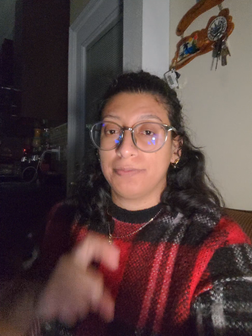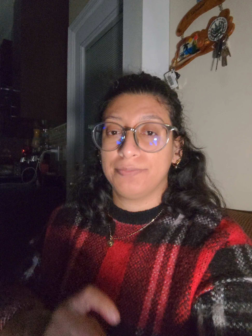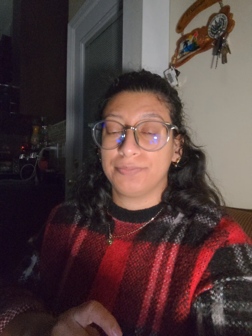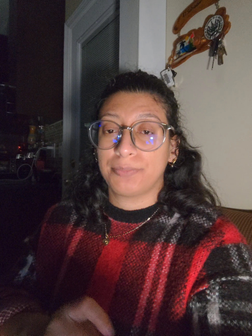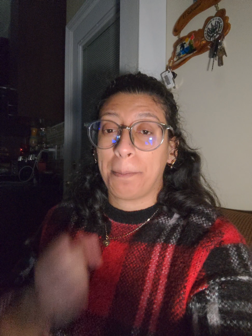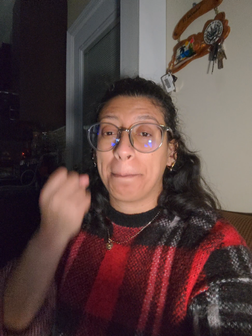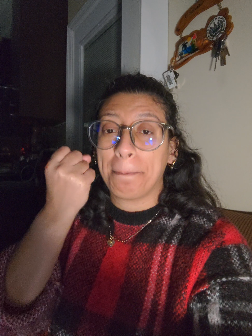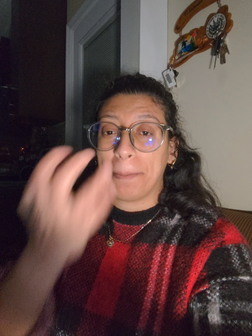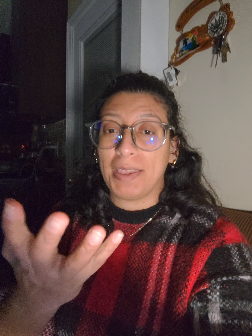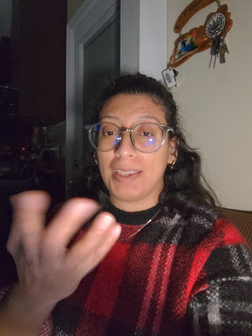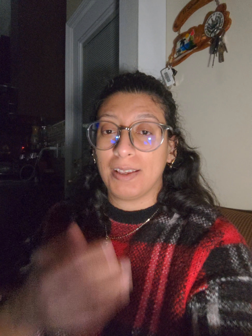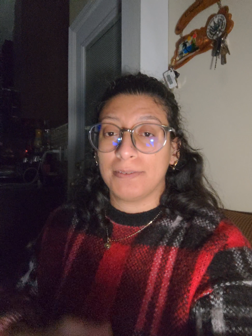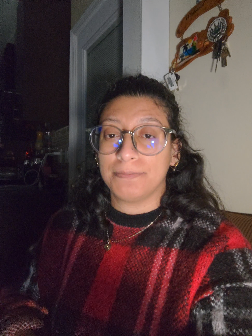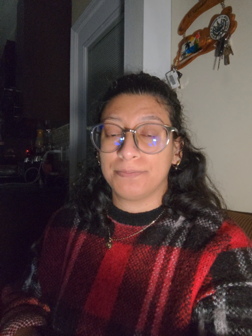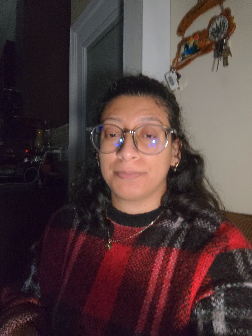many